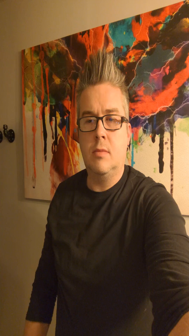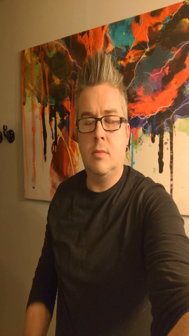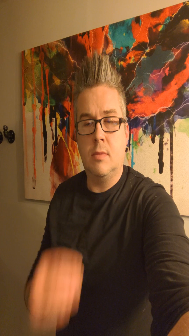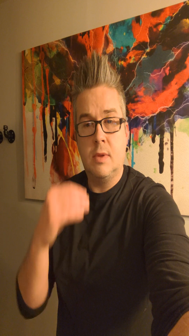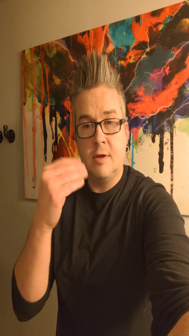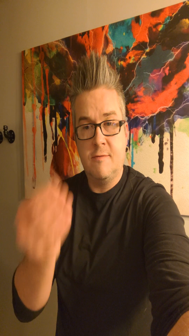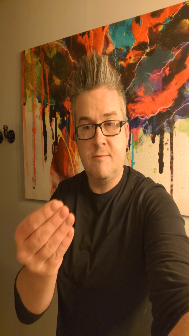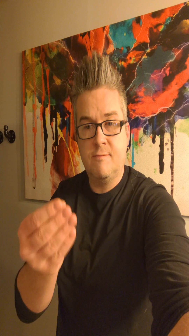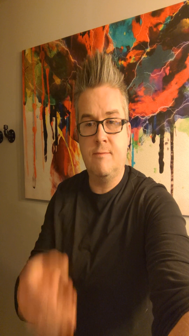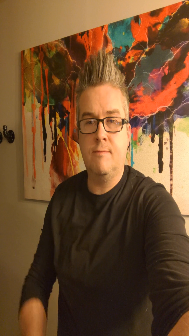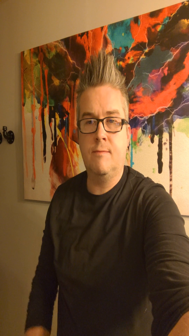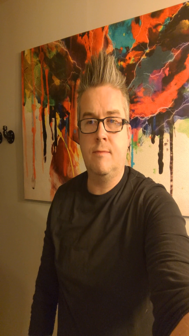give